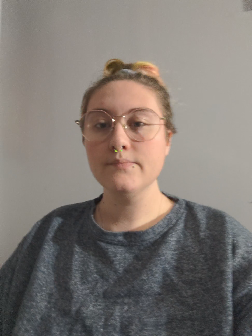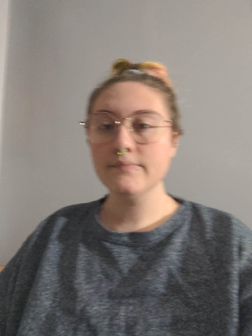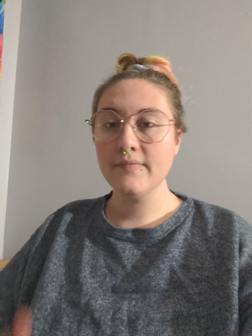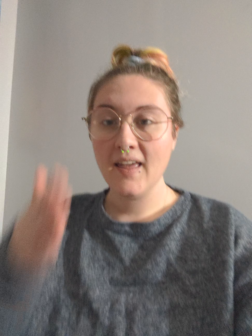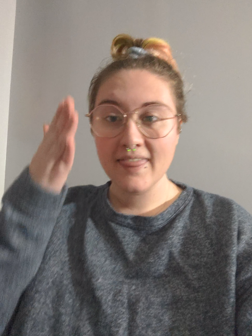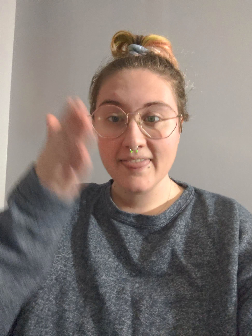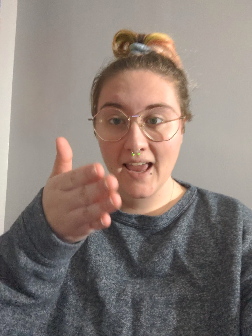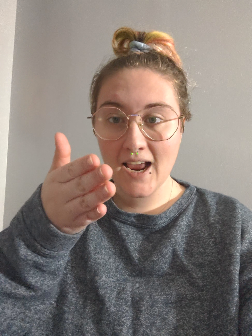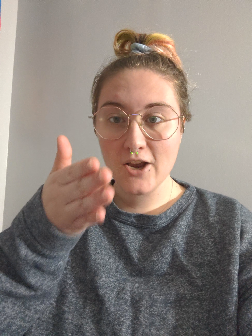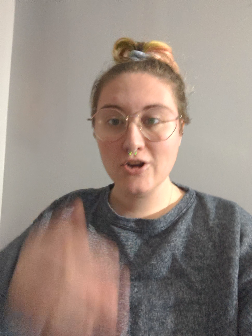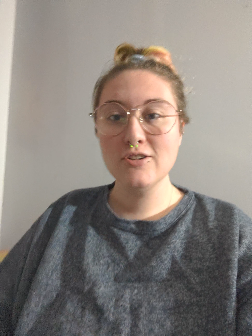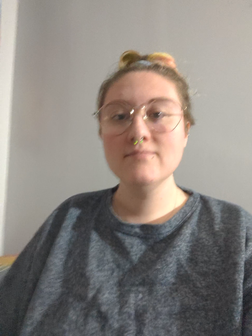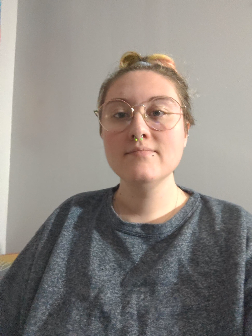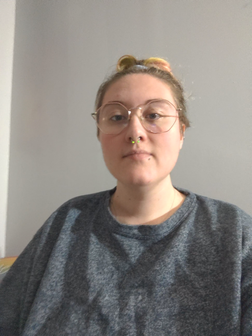there